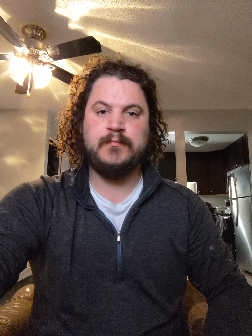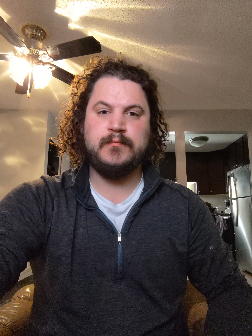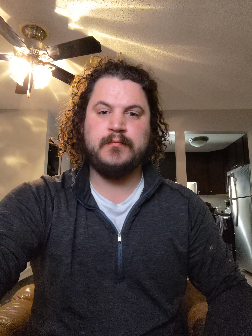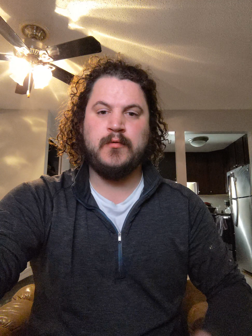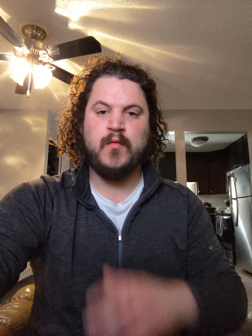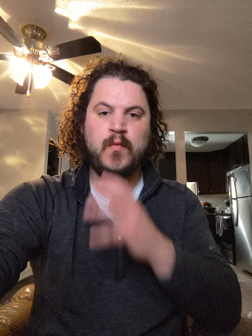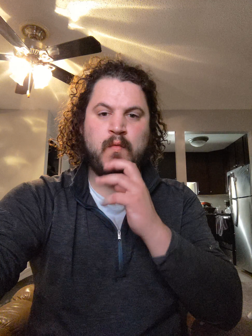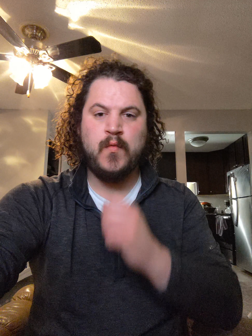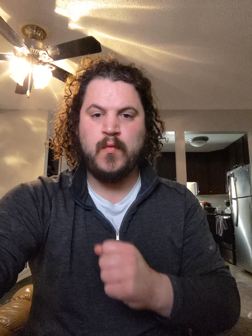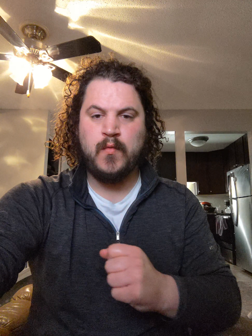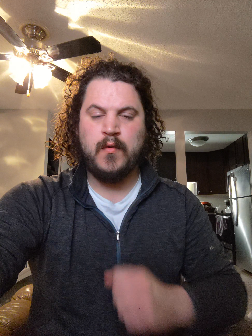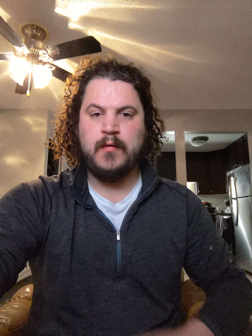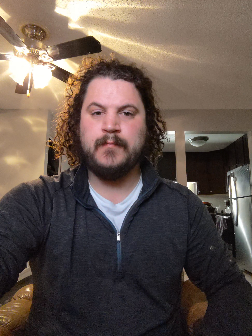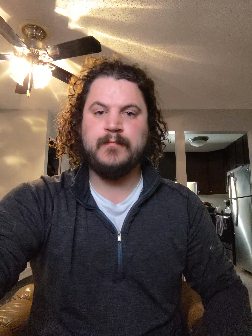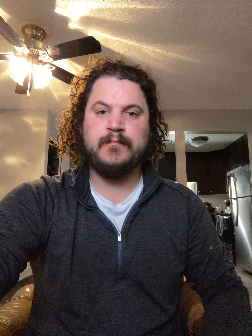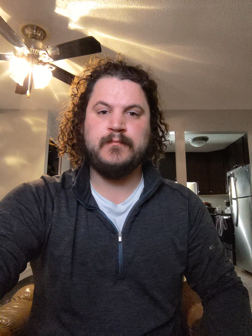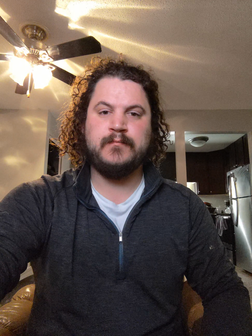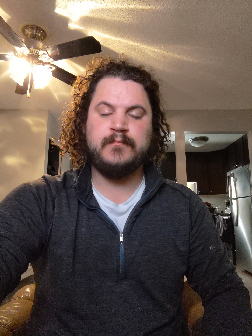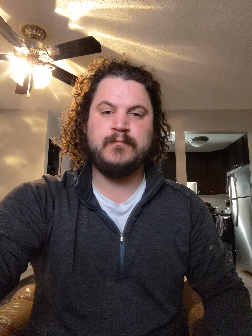old